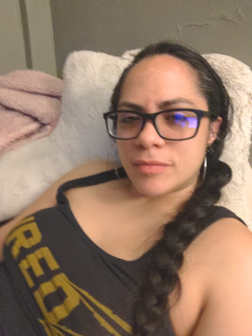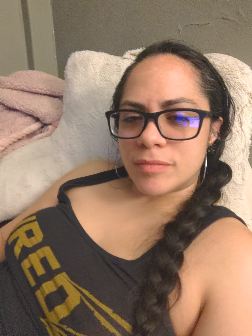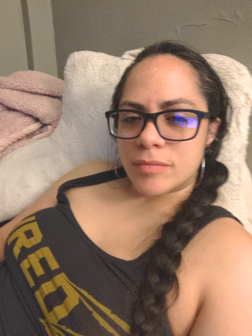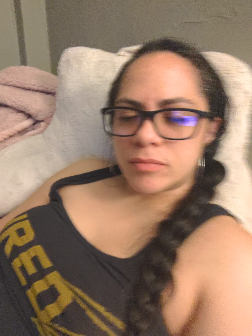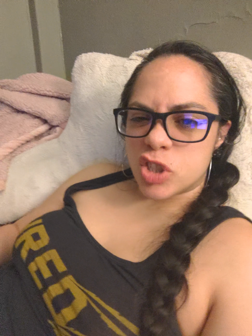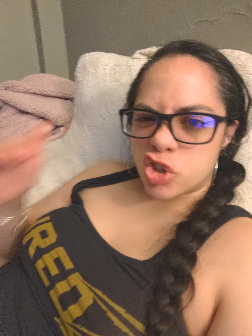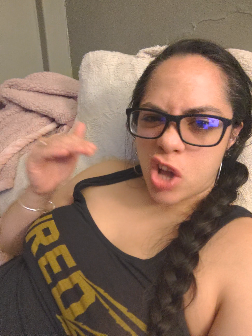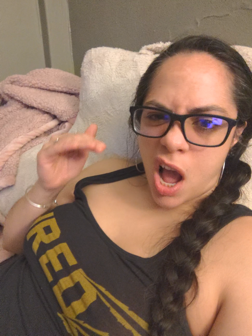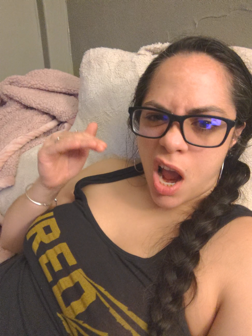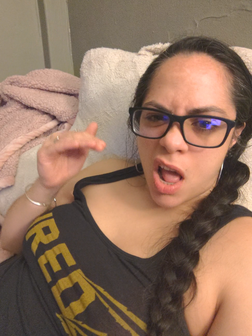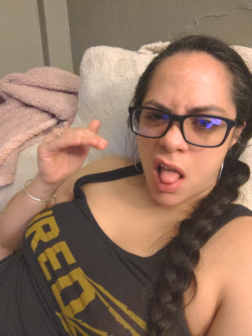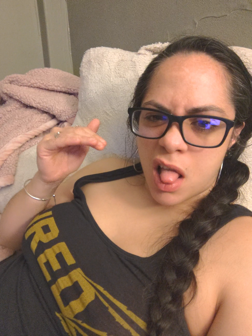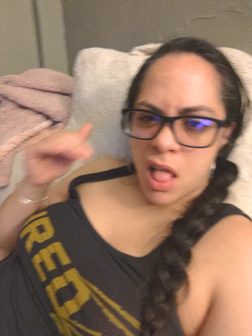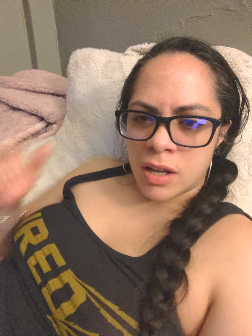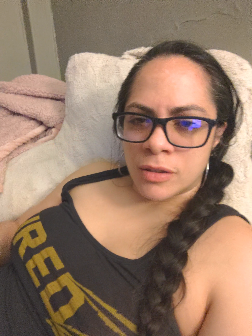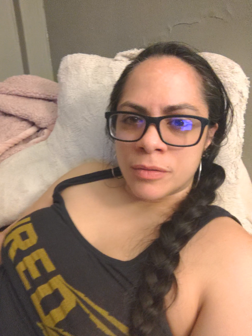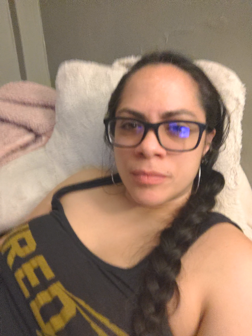child